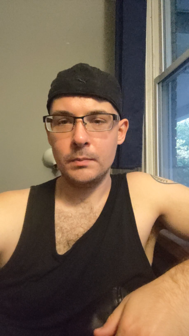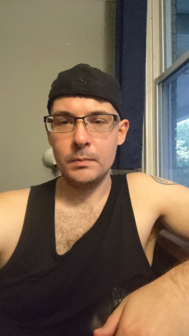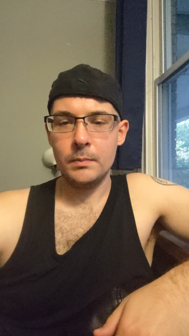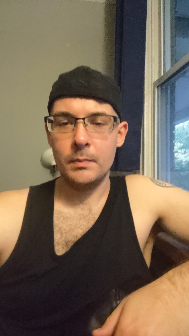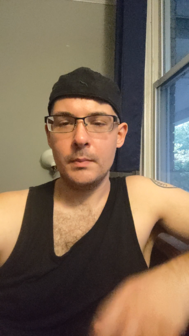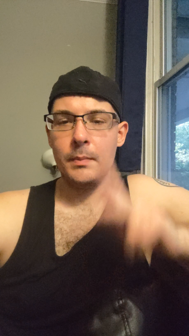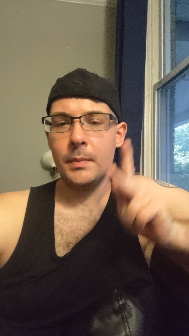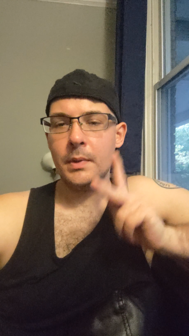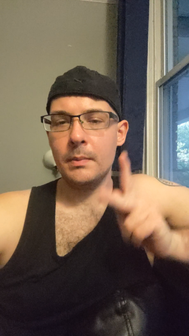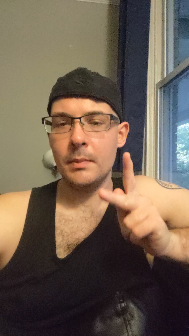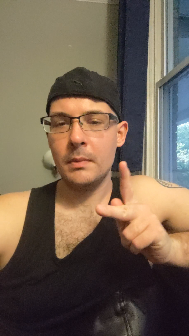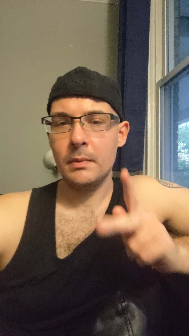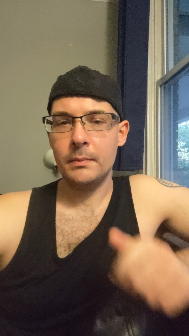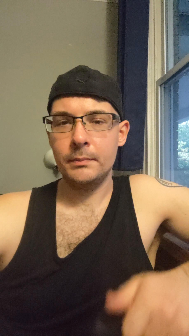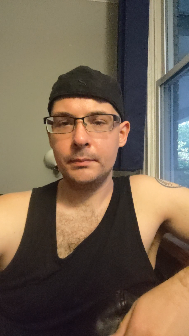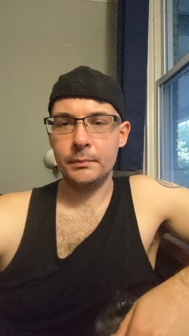people